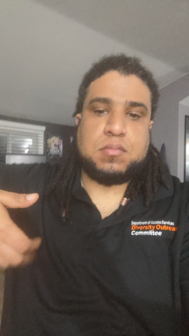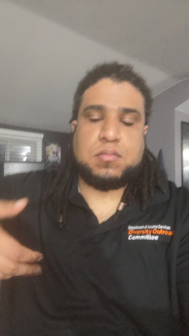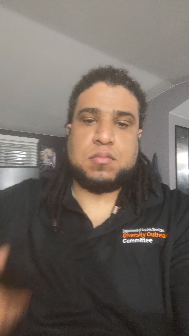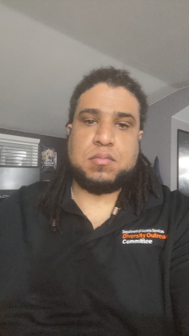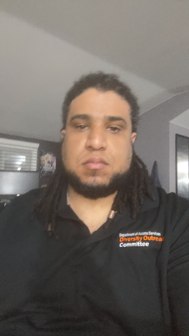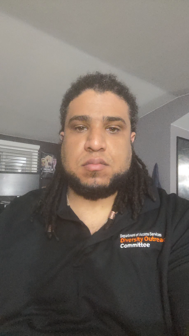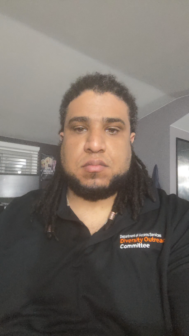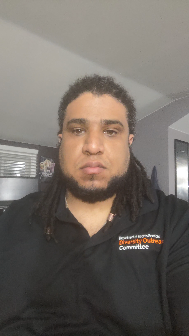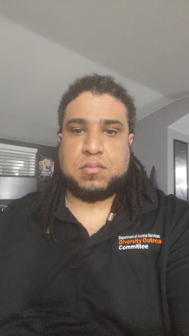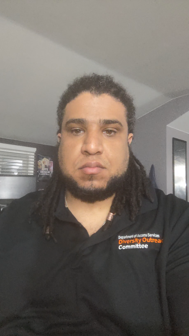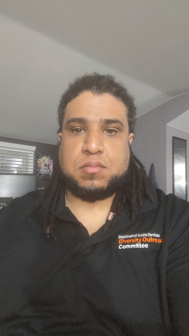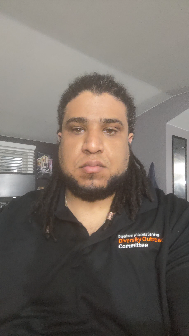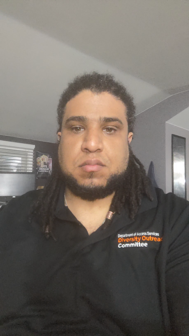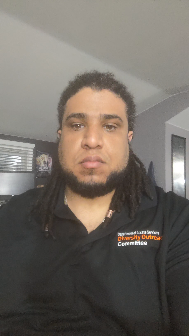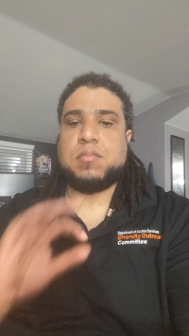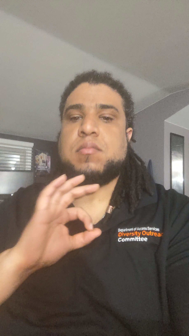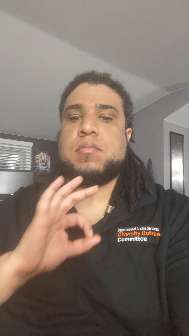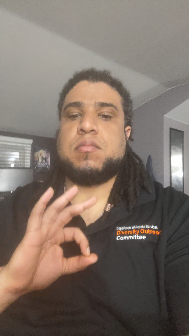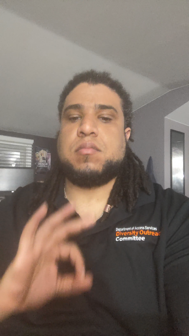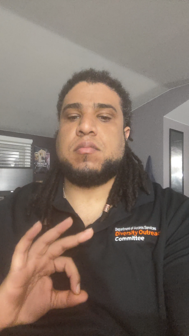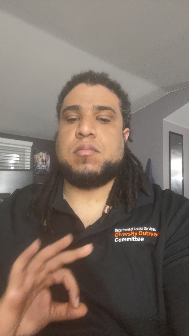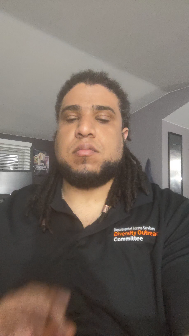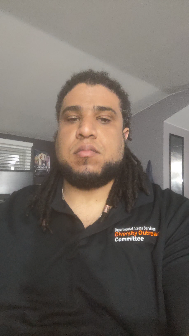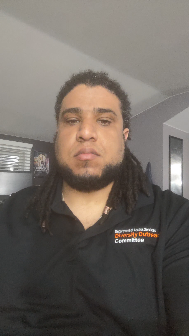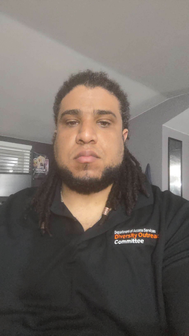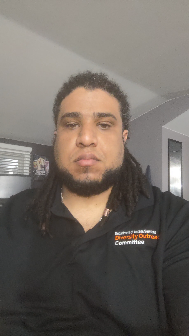button